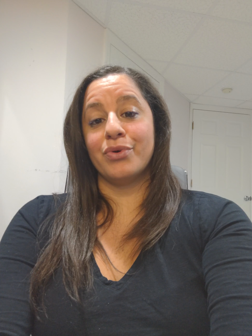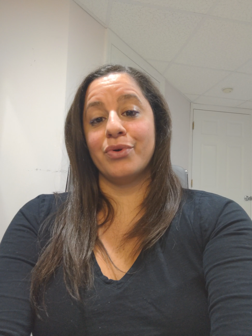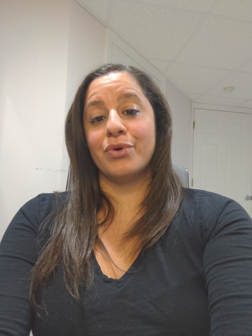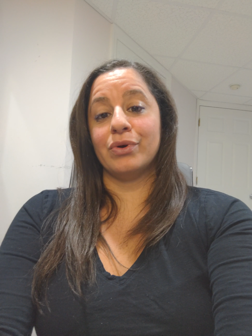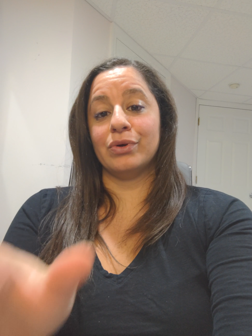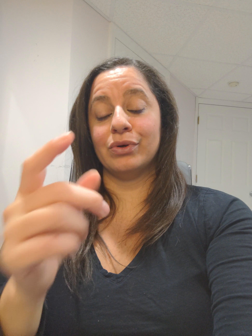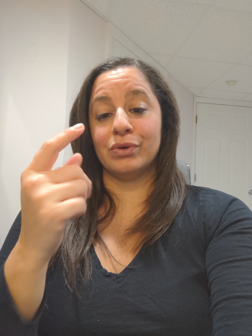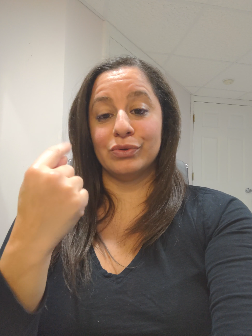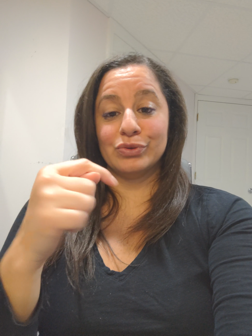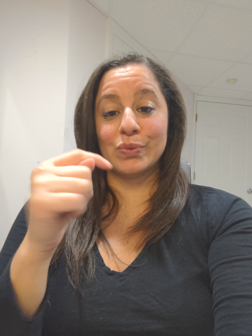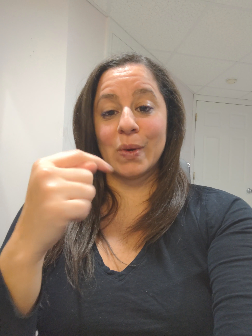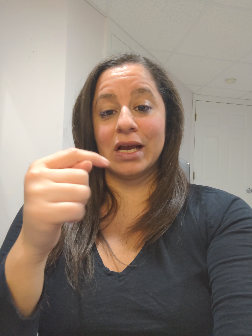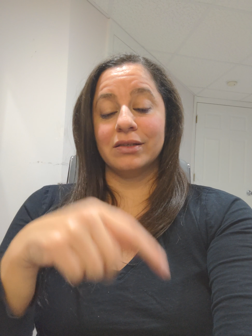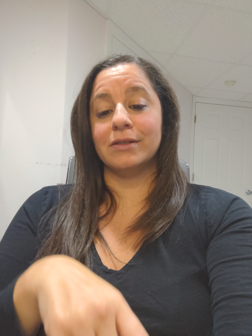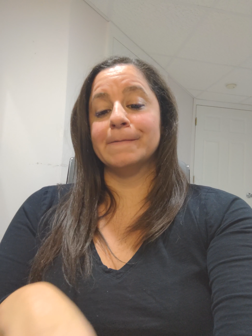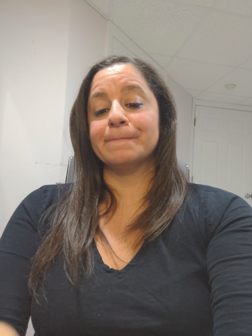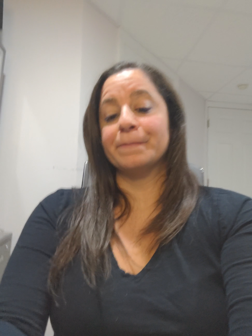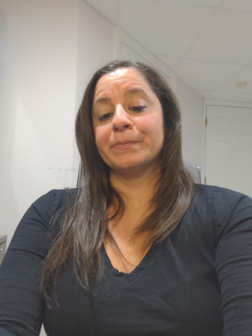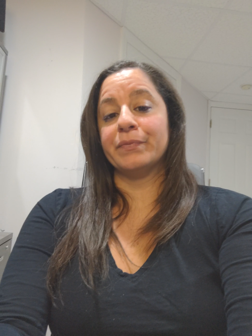toy